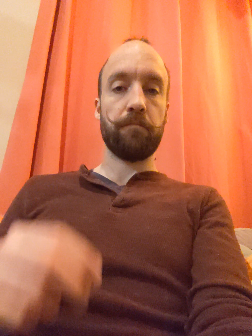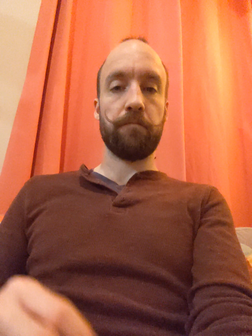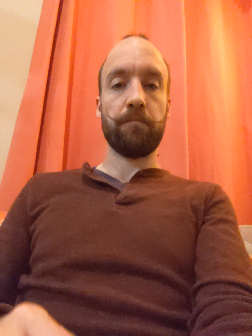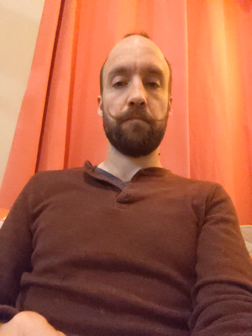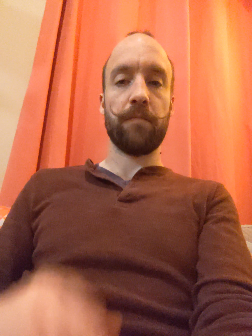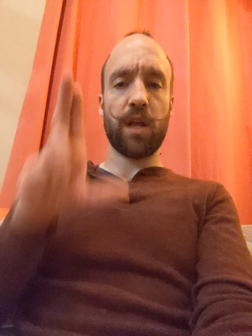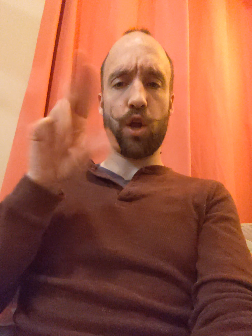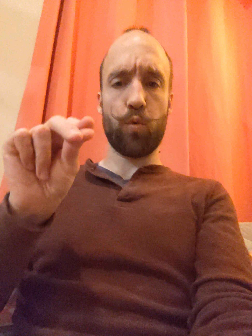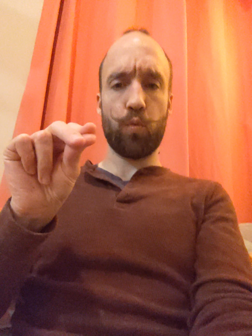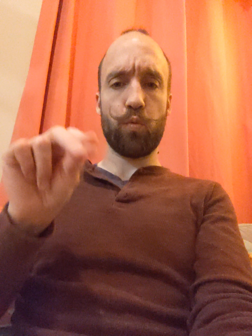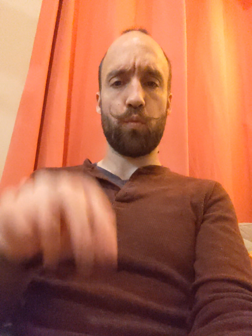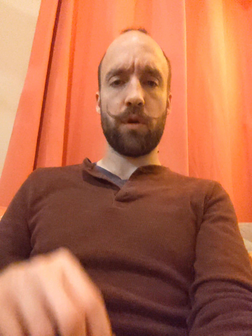no